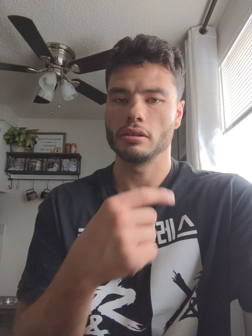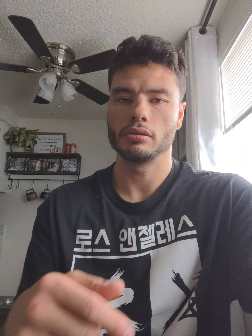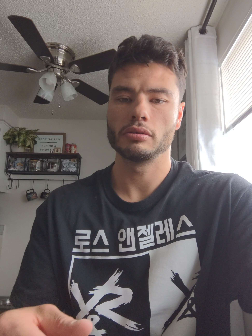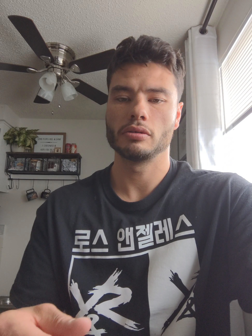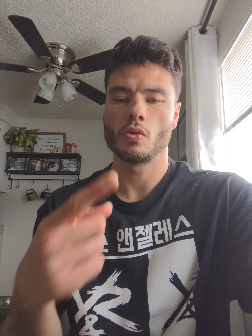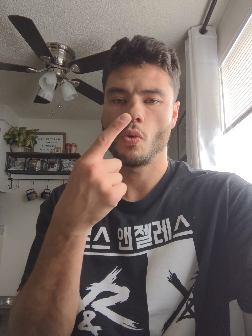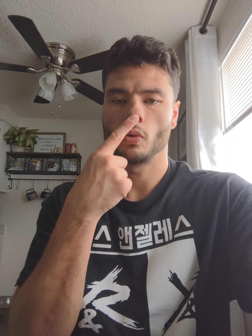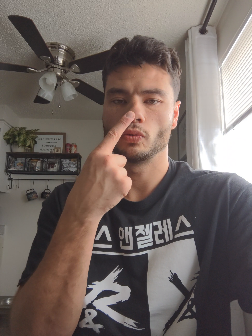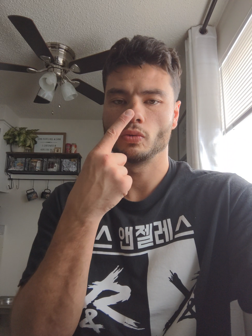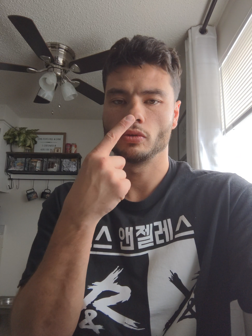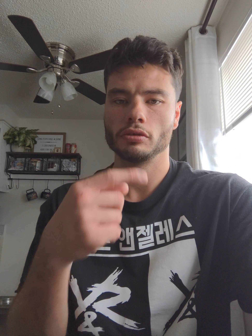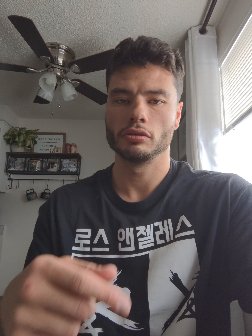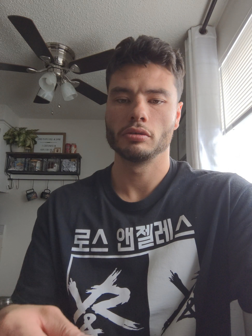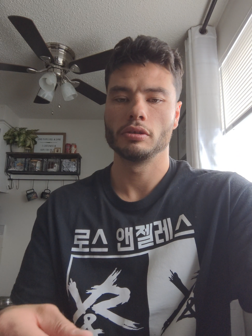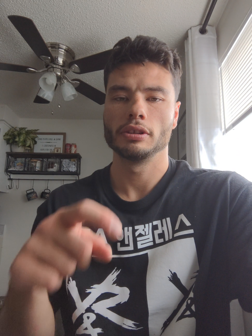nose